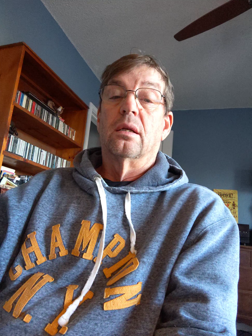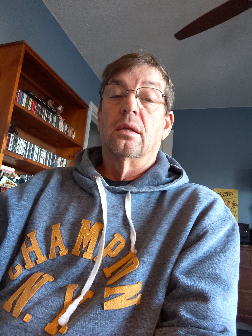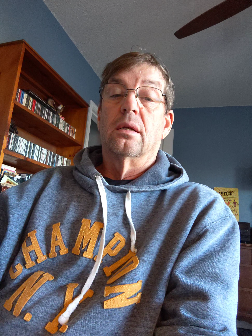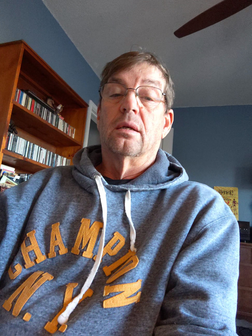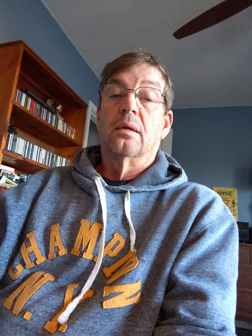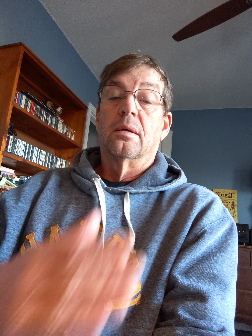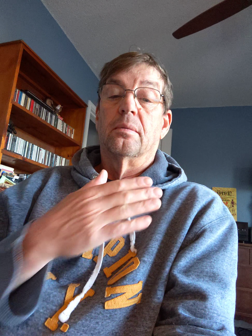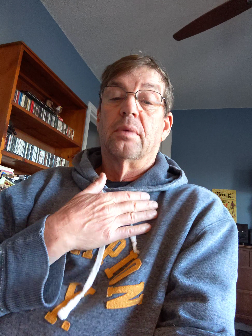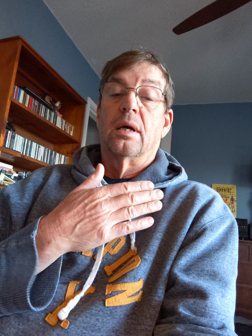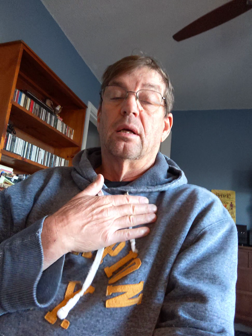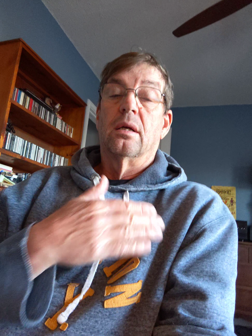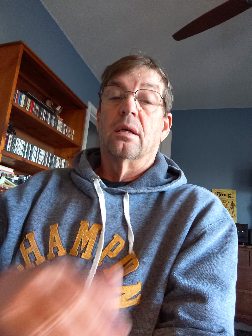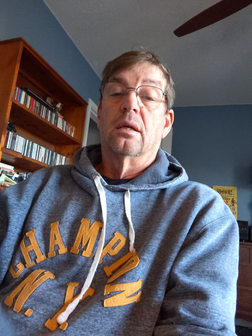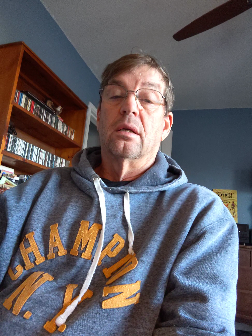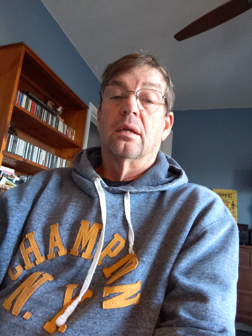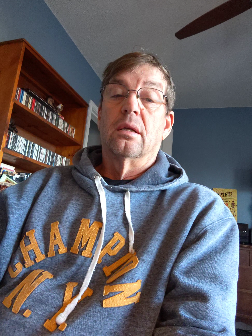my